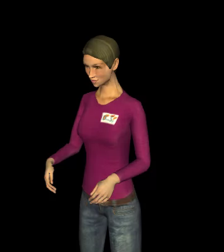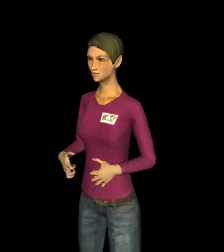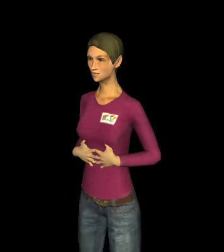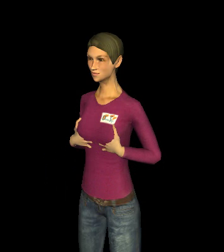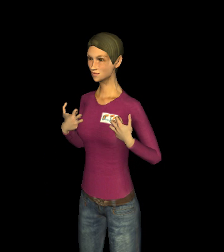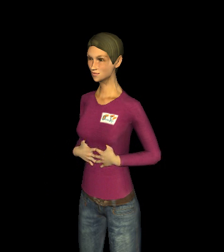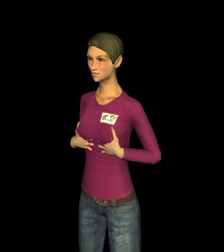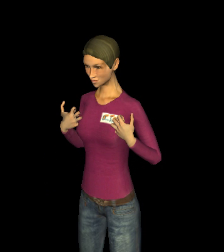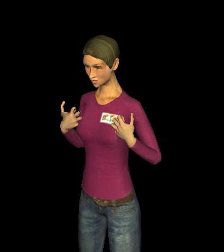غضب